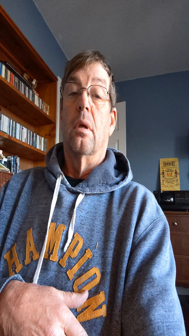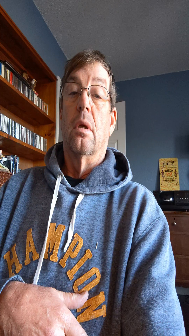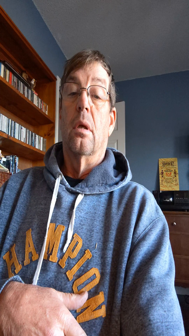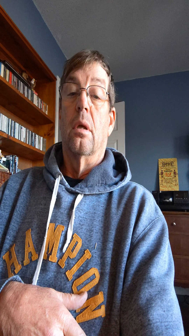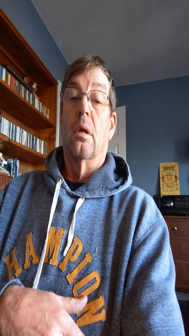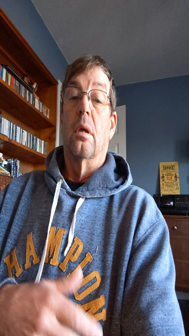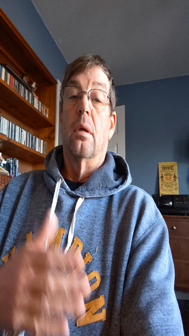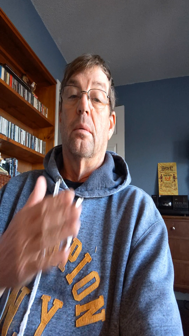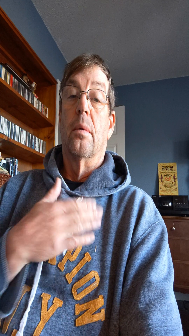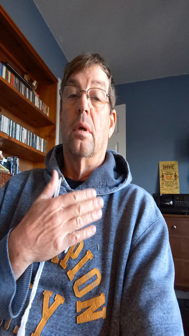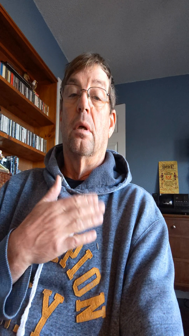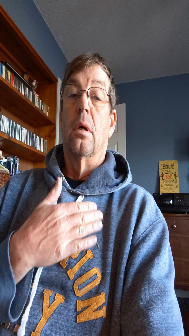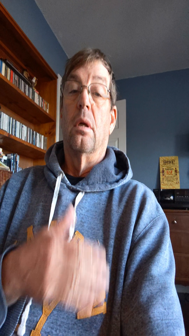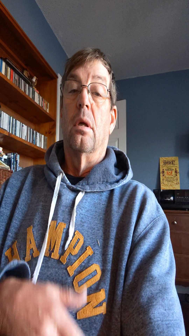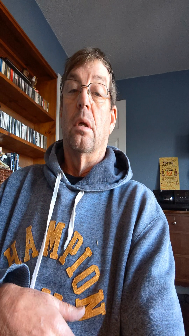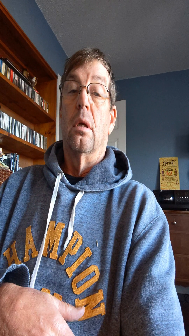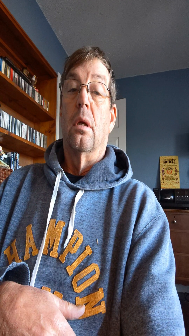my